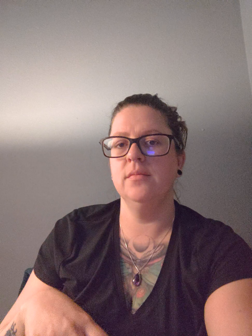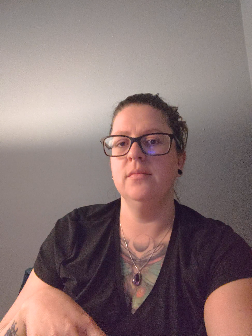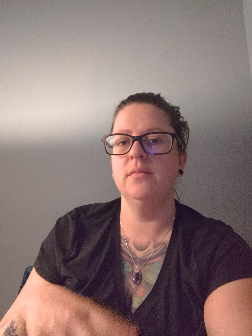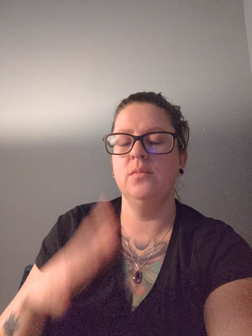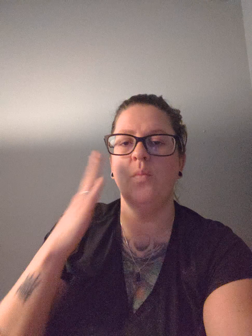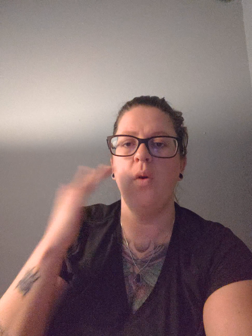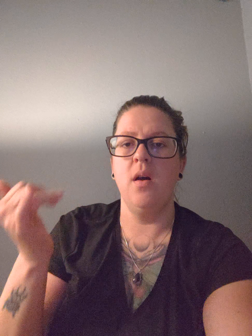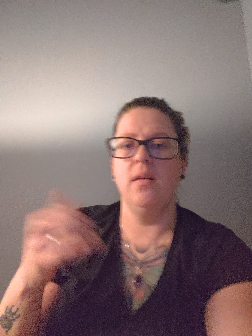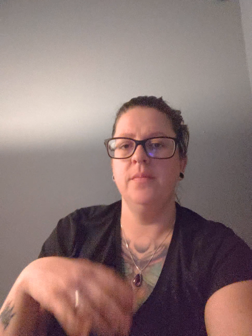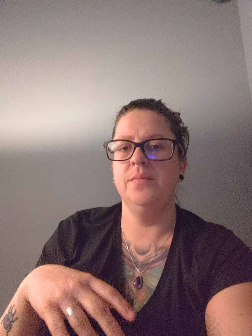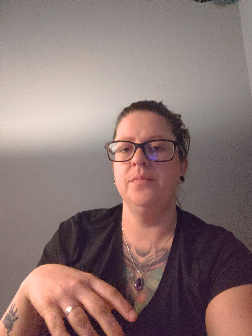why